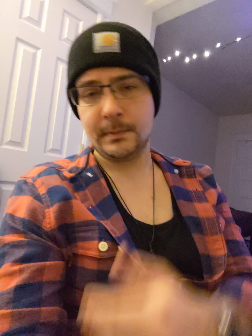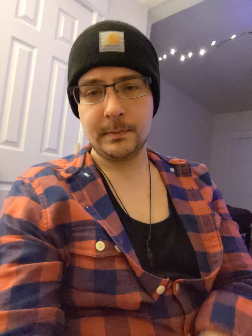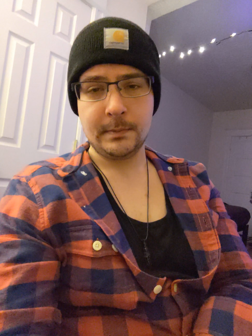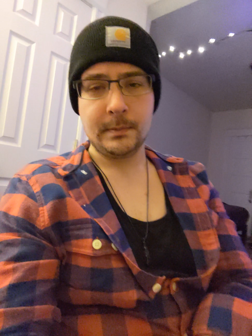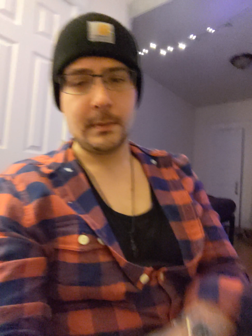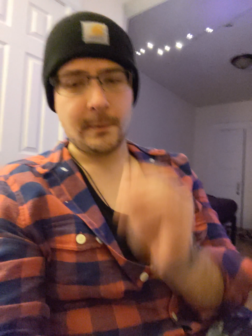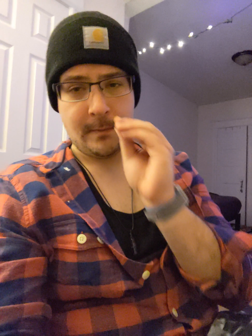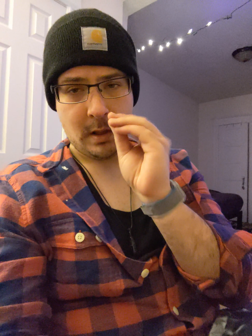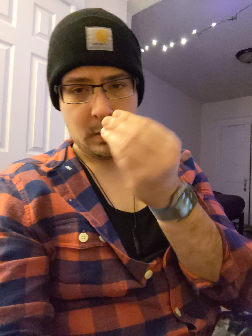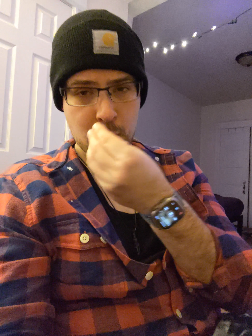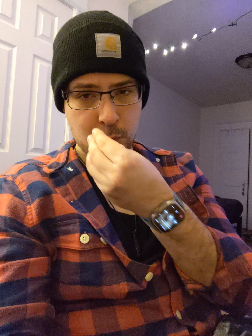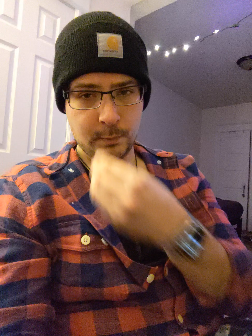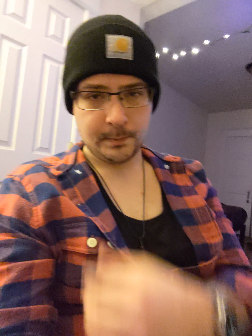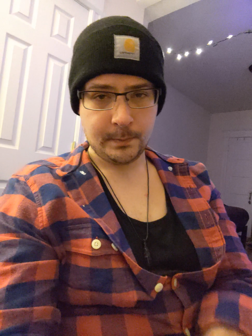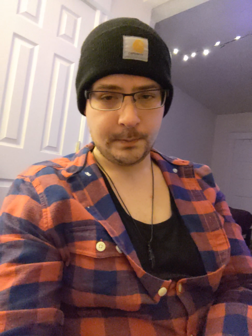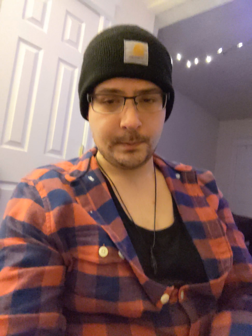flower